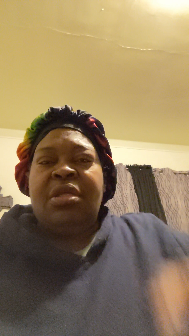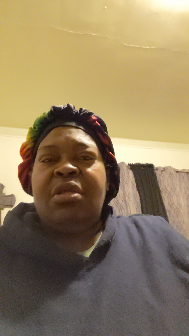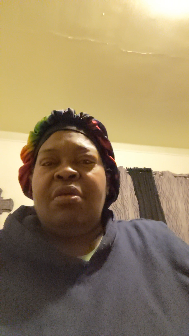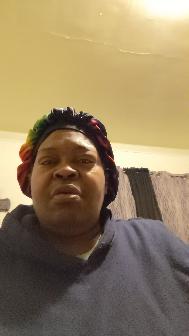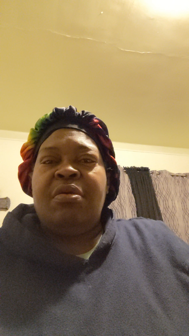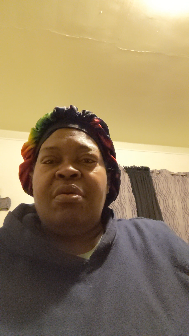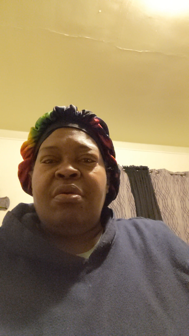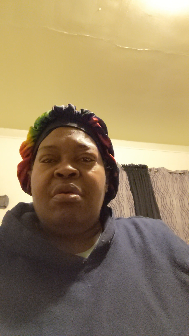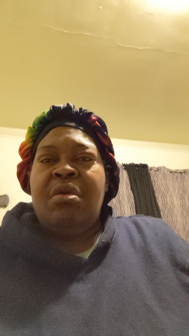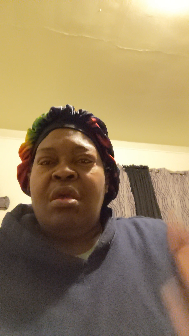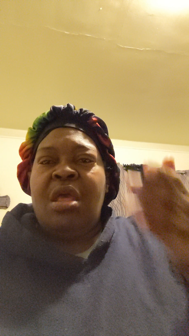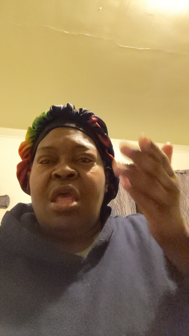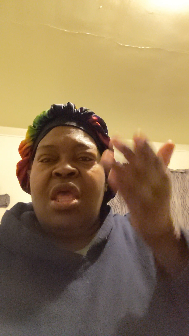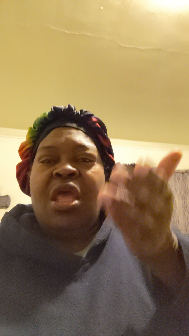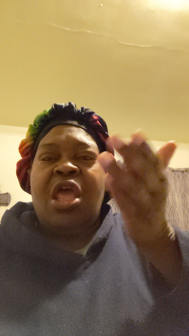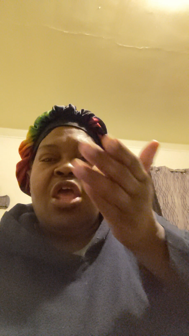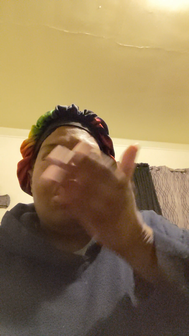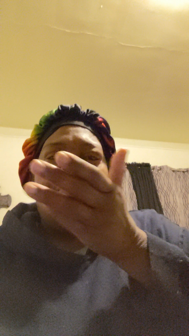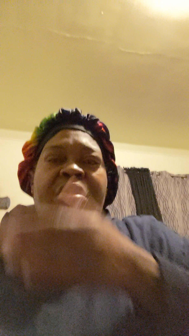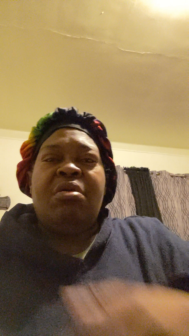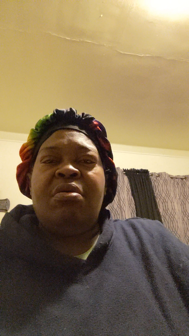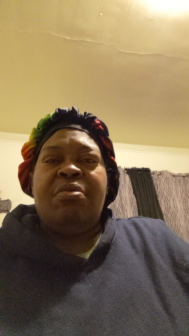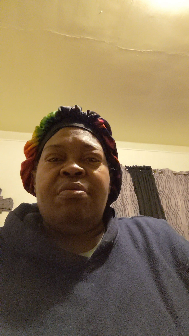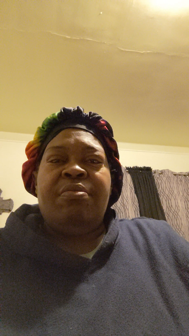carry